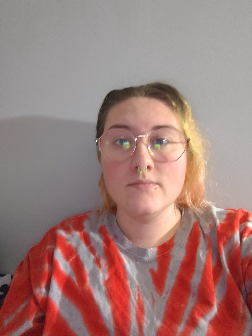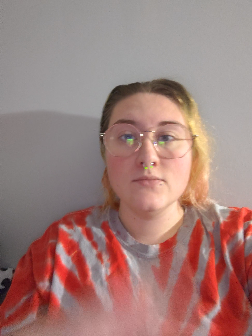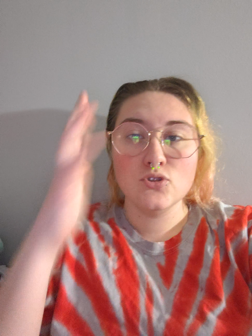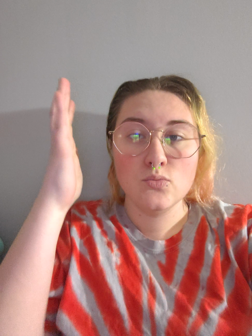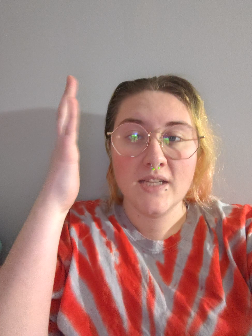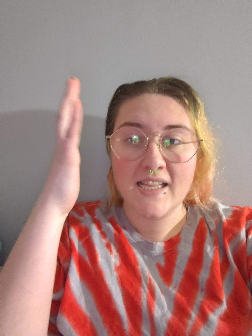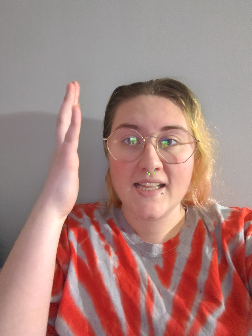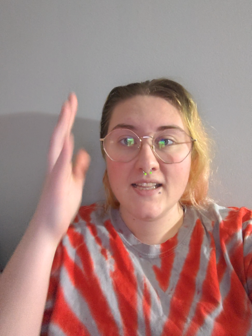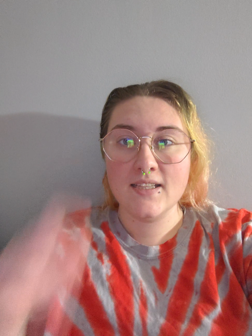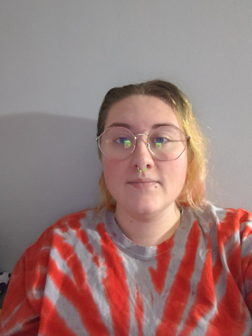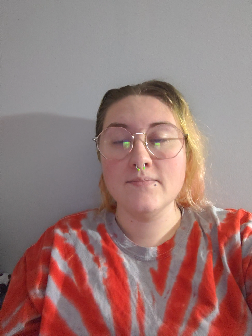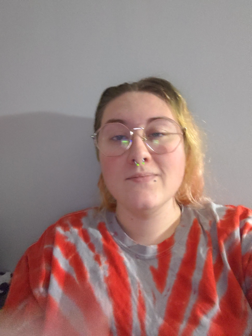tree